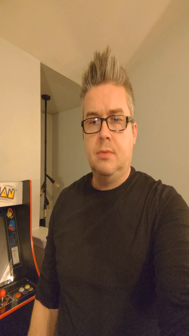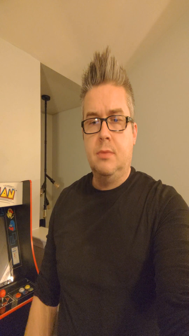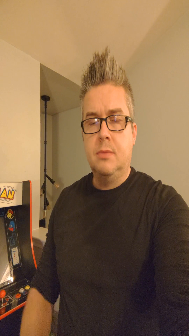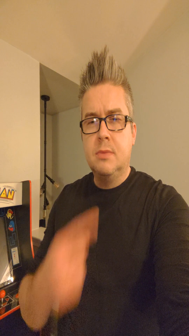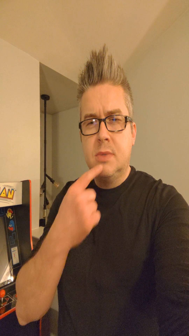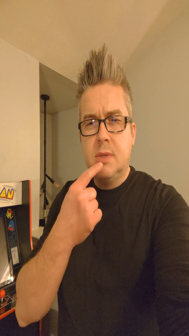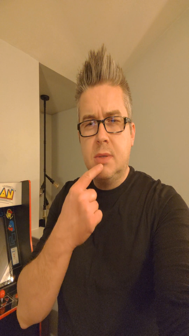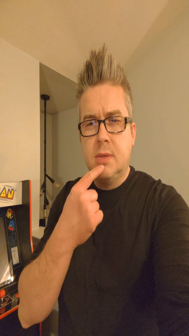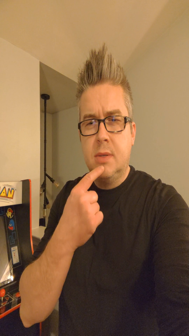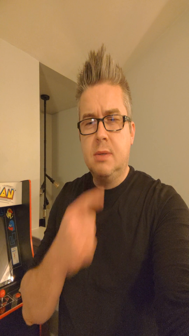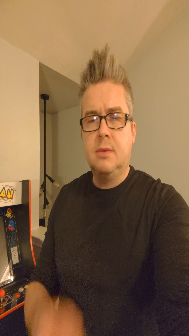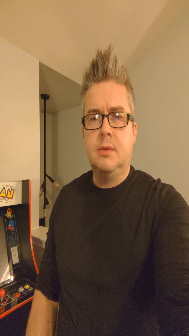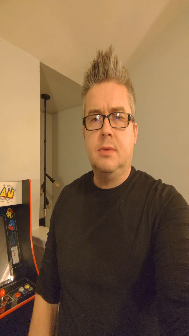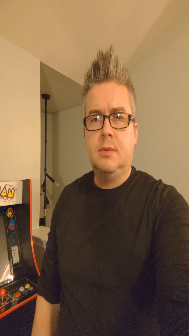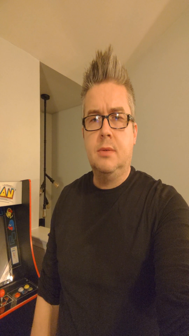say